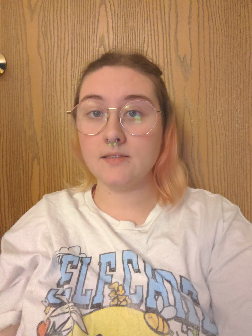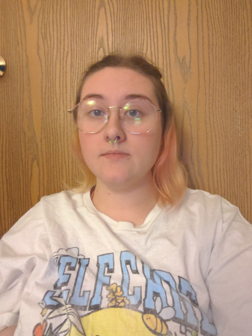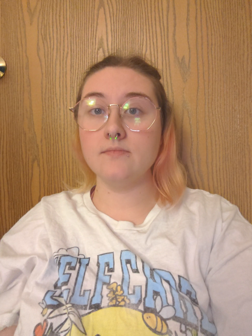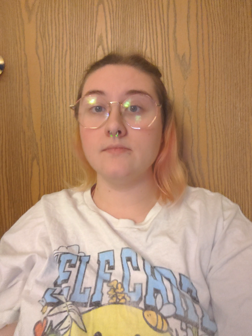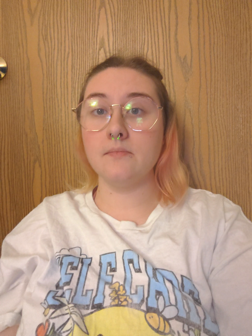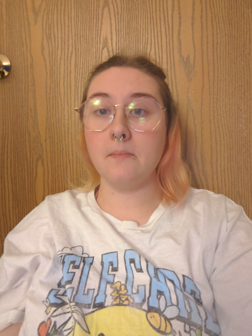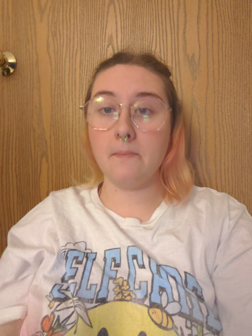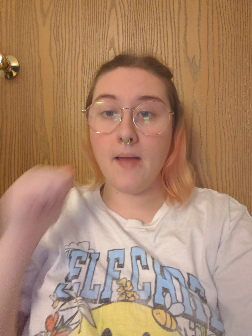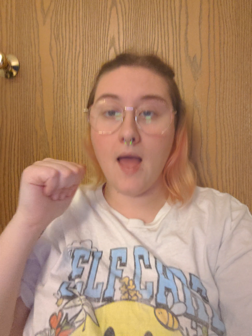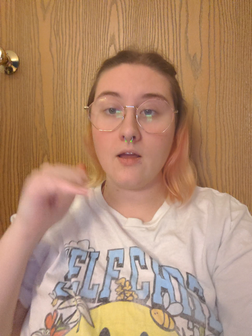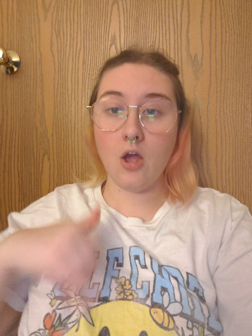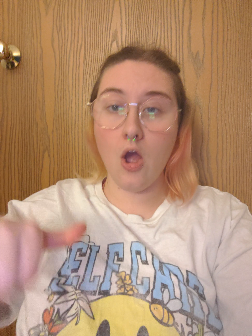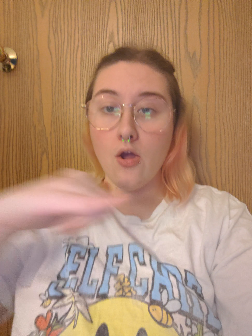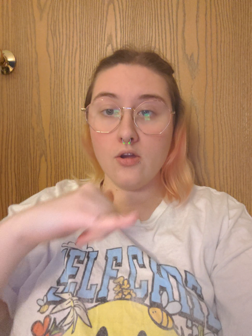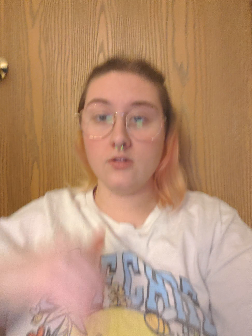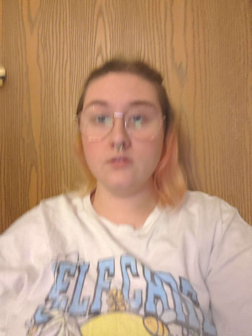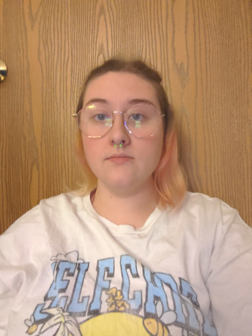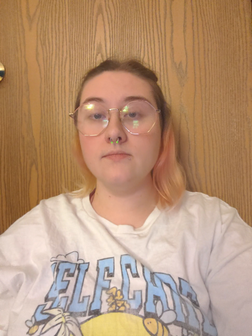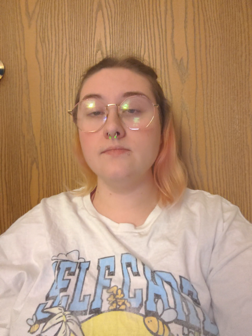backyard